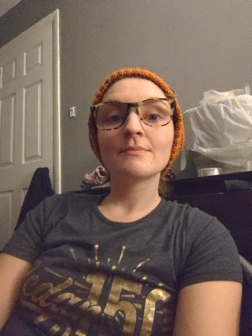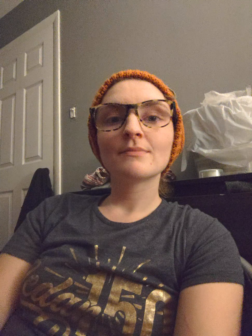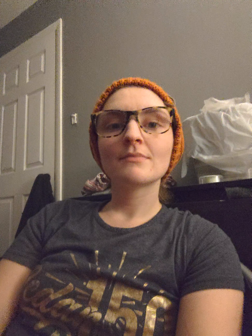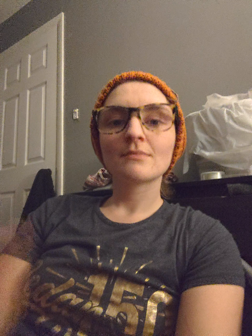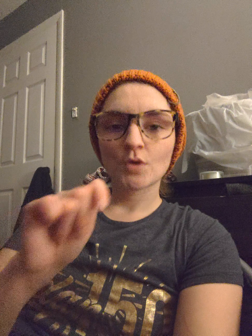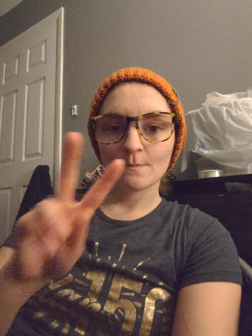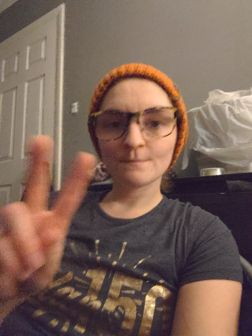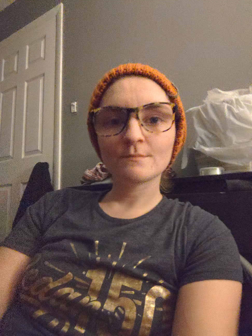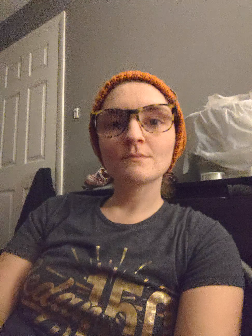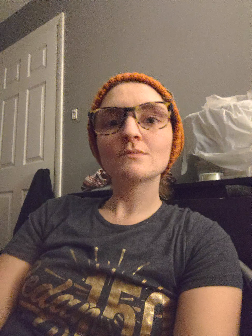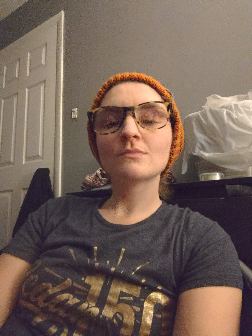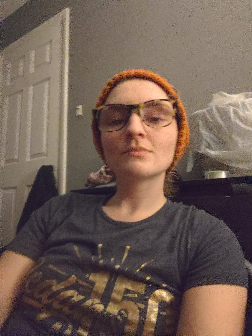TV